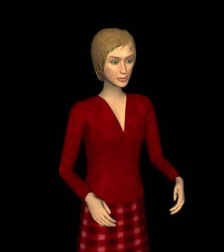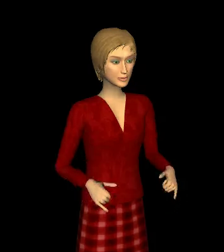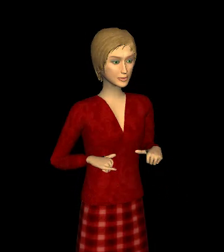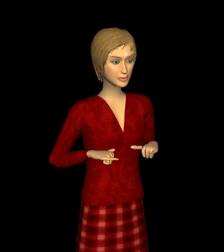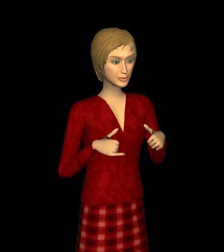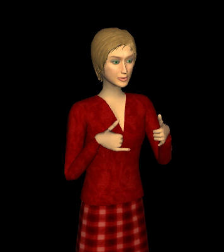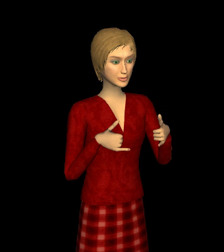شاب